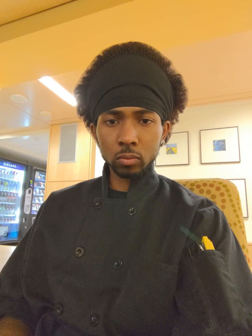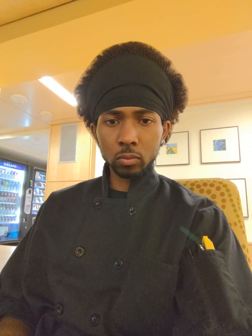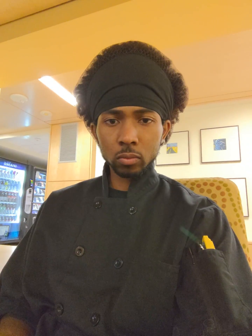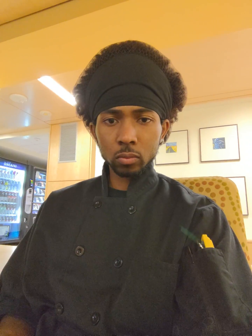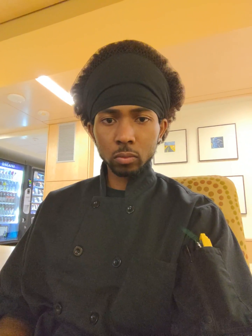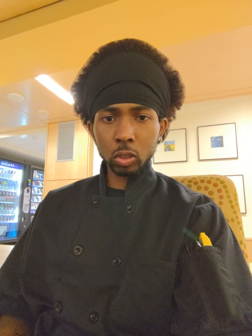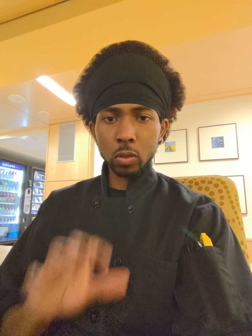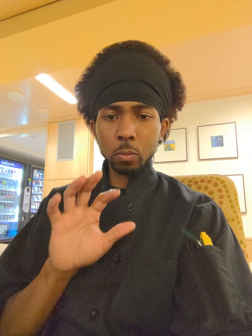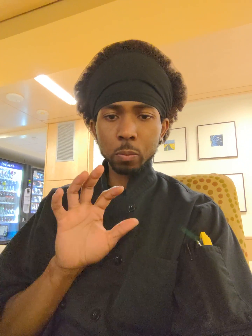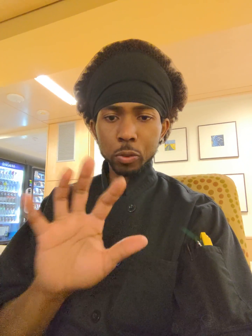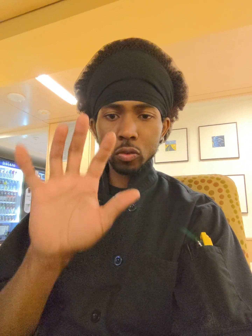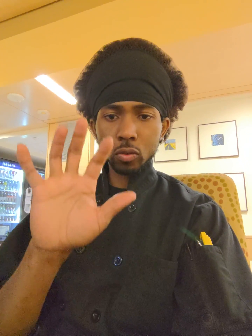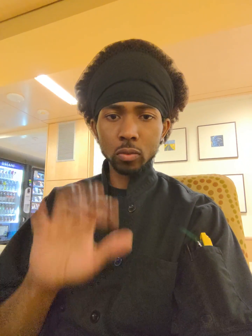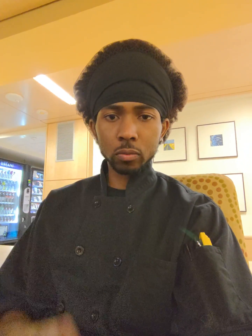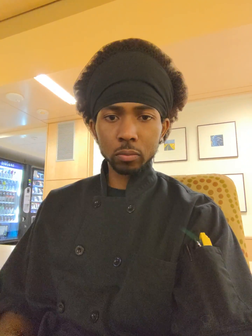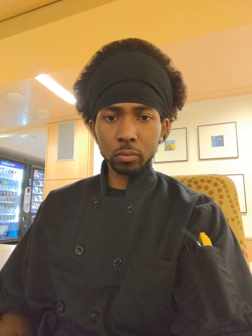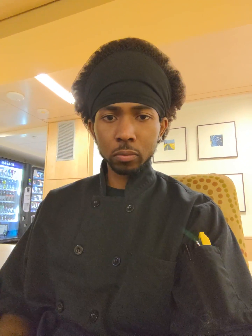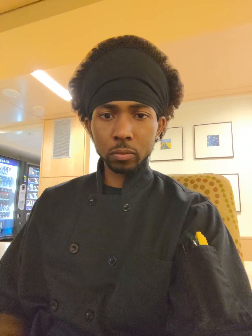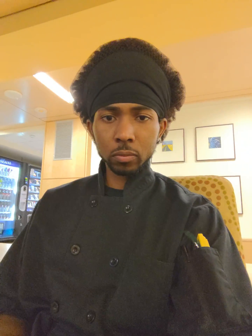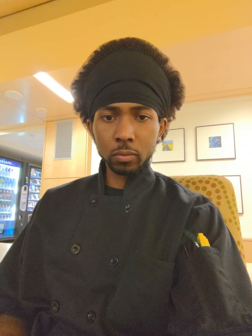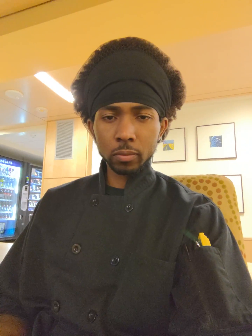push